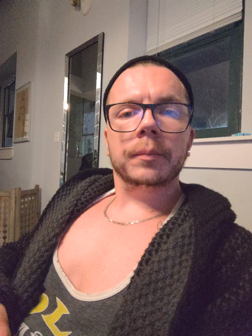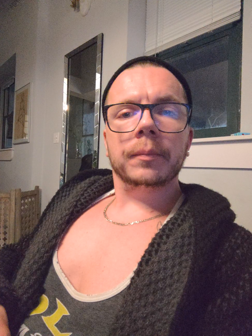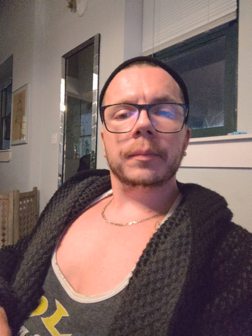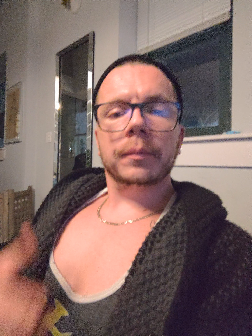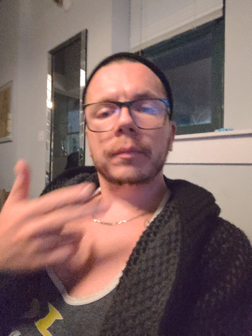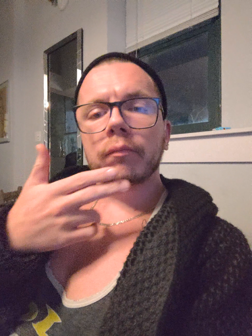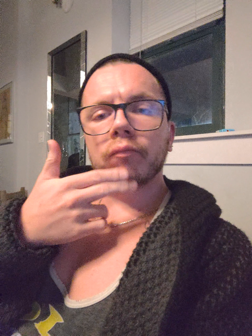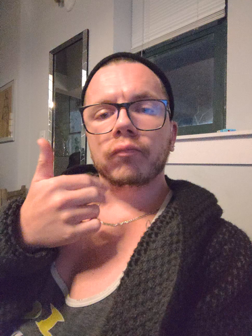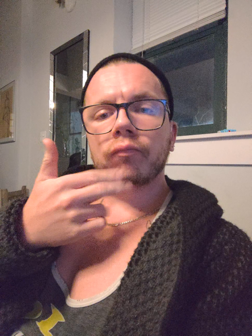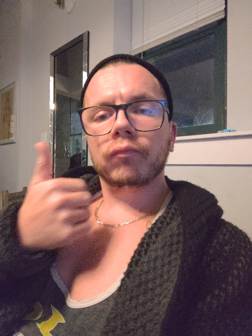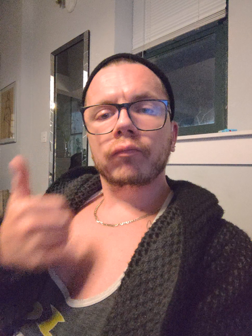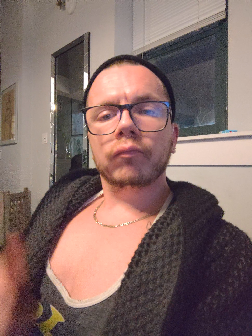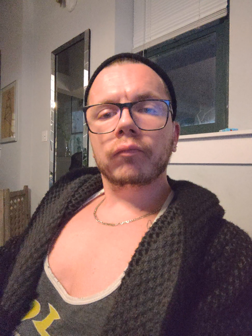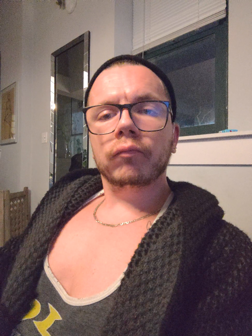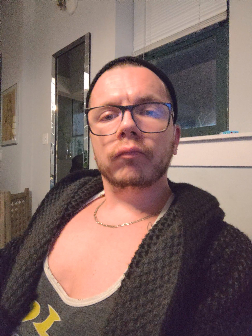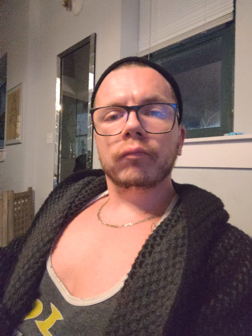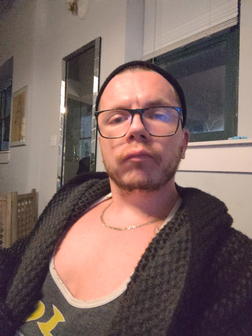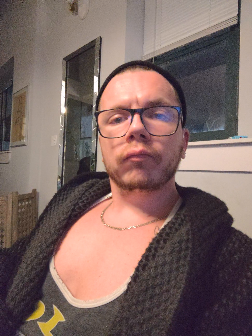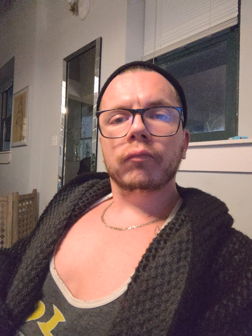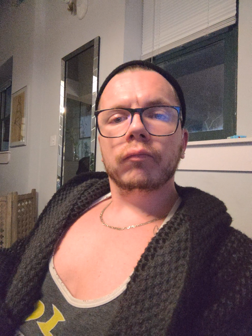cute